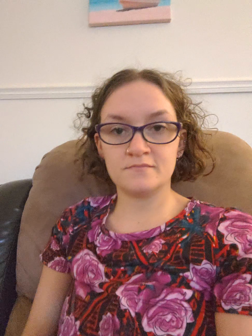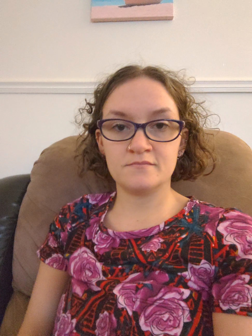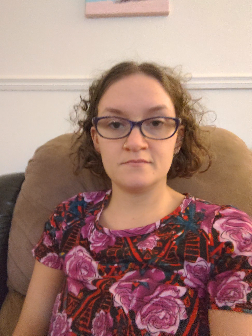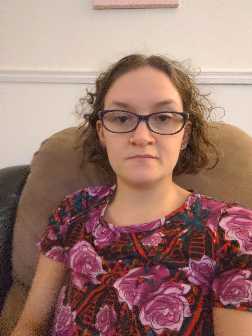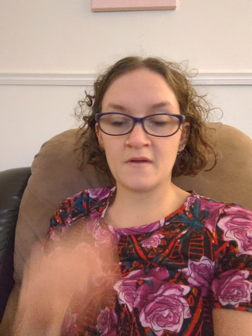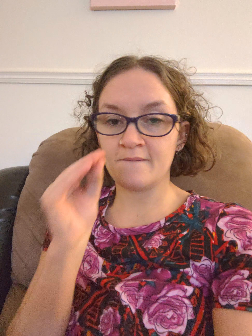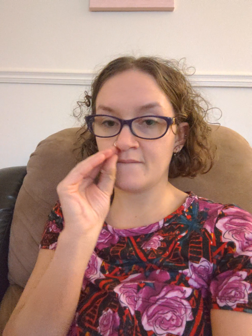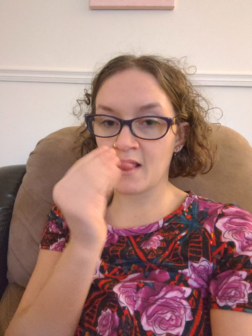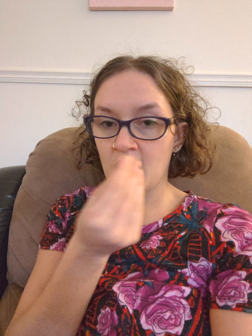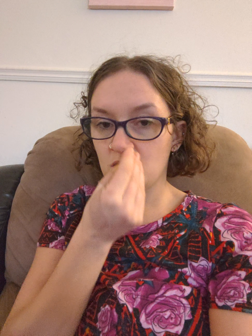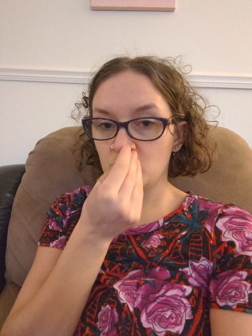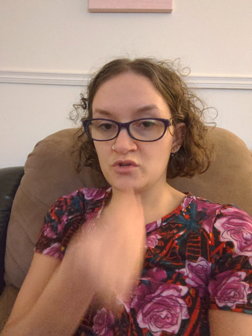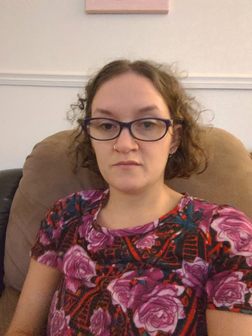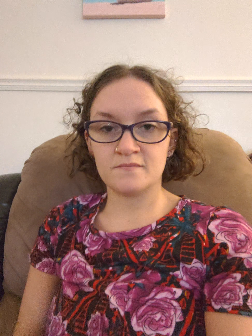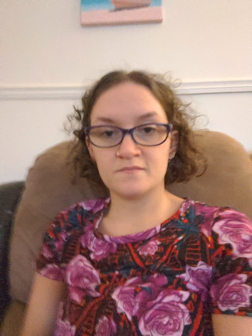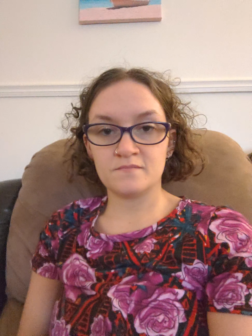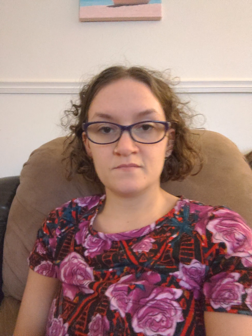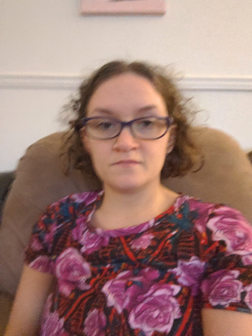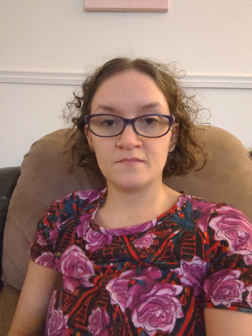flower